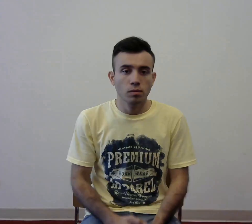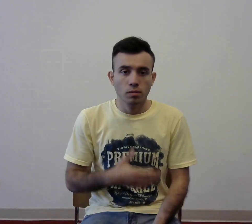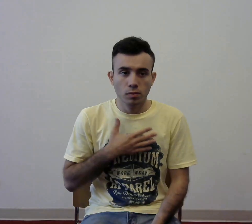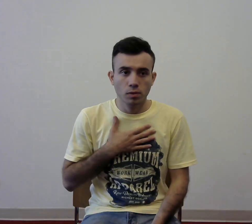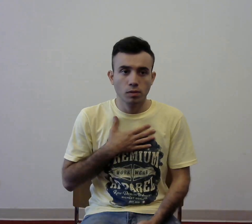mən